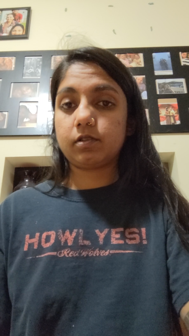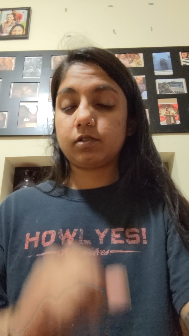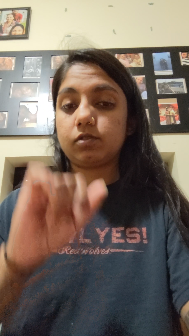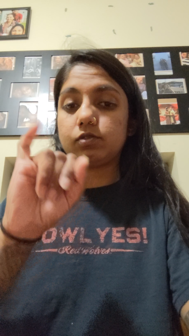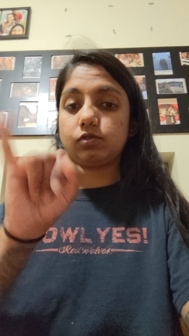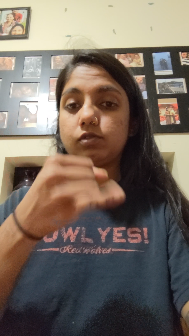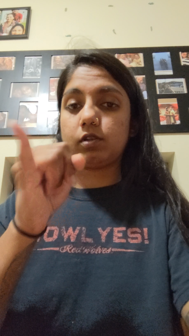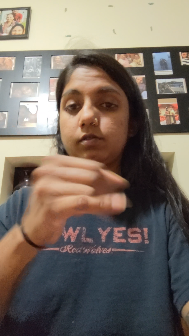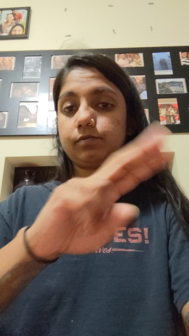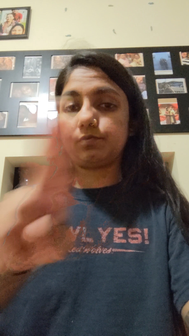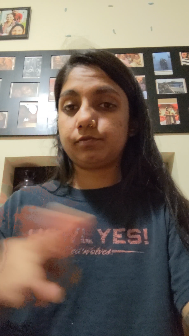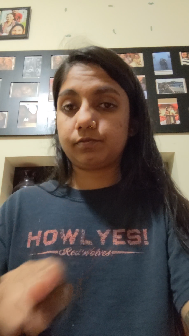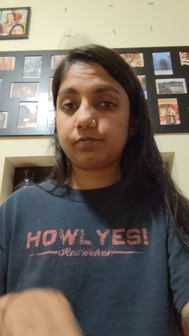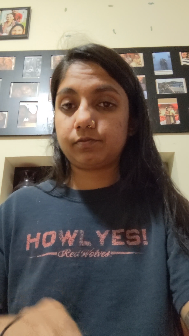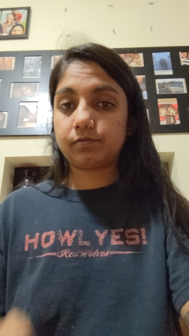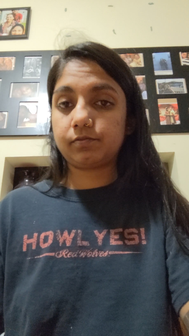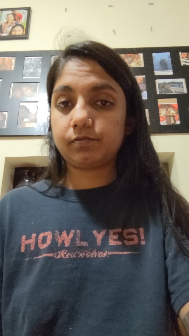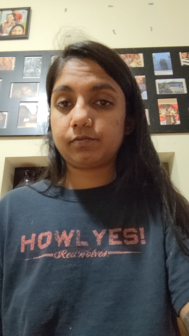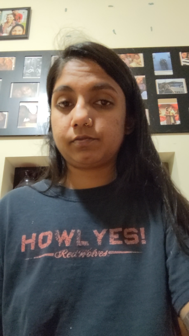jelly